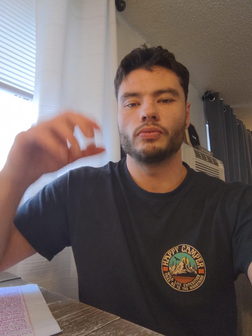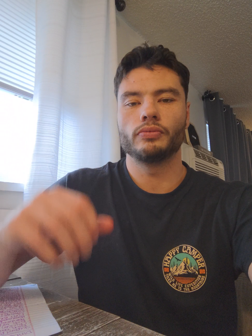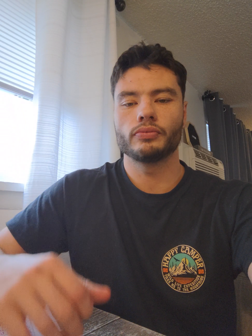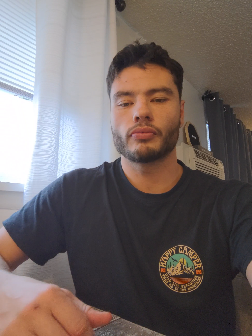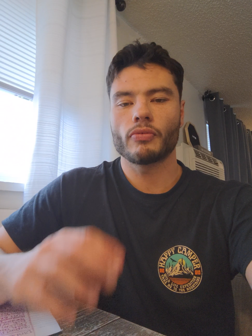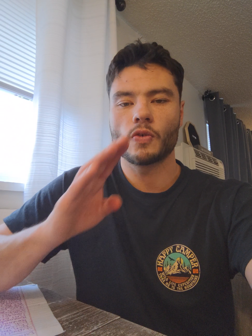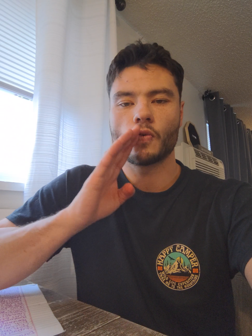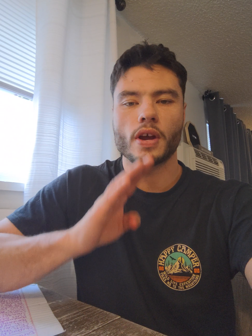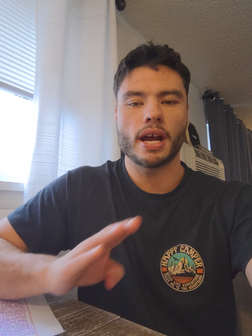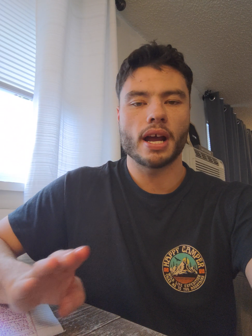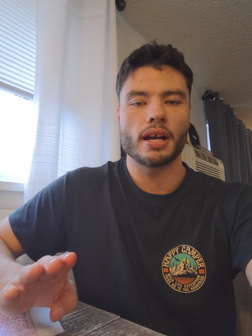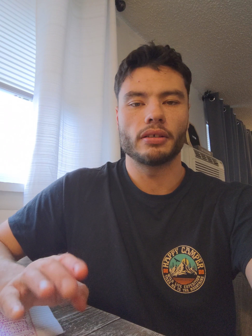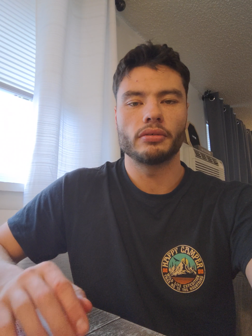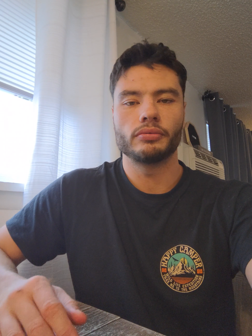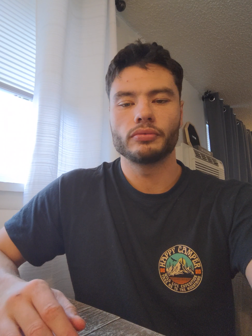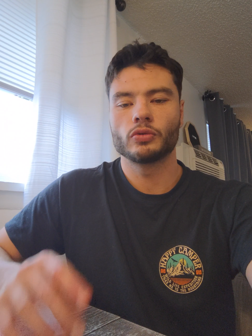quiet